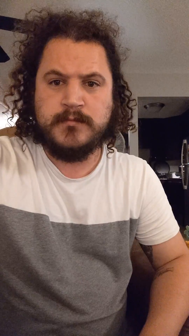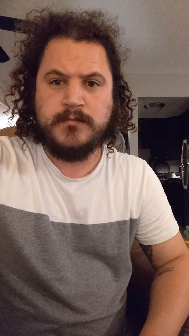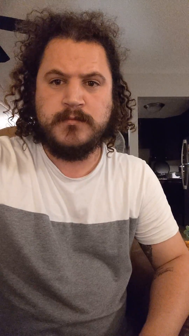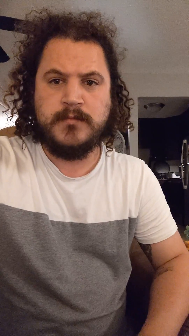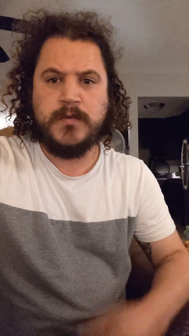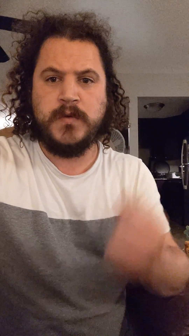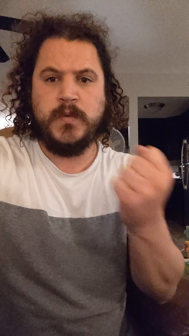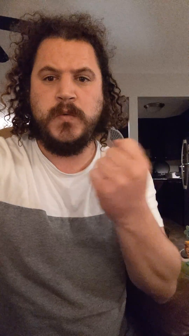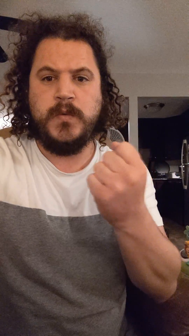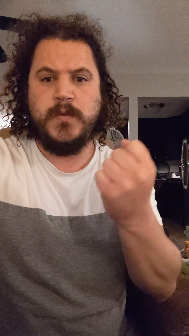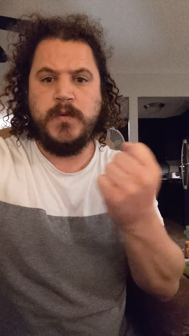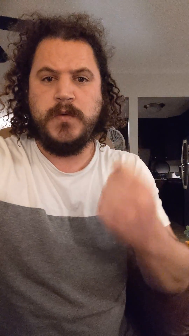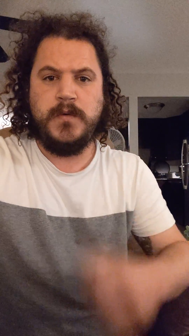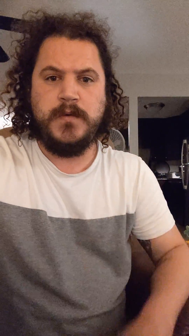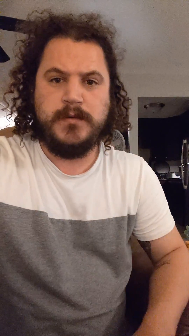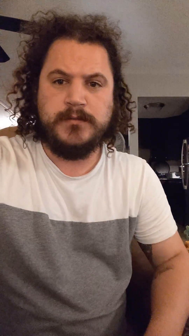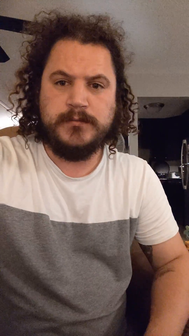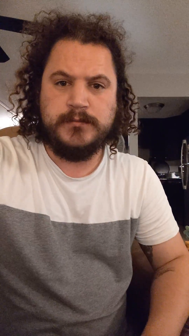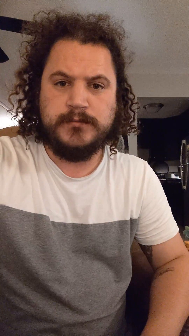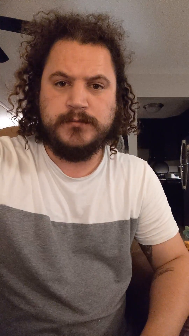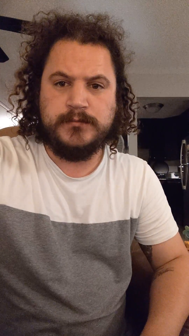hold